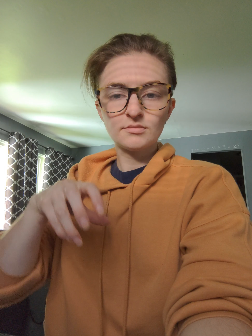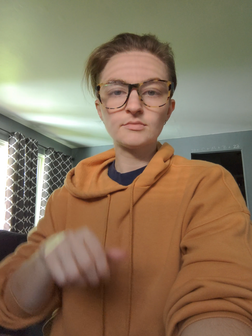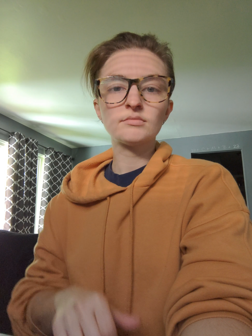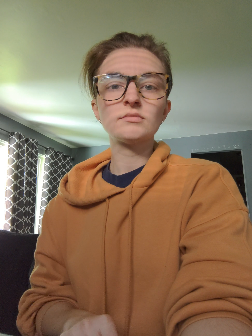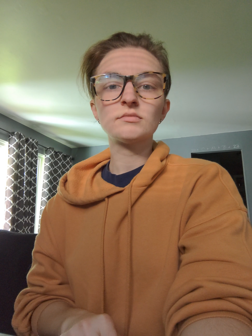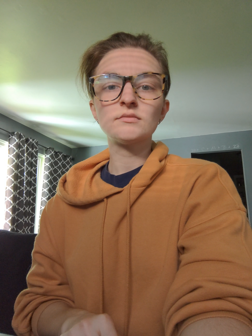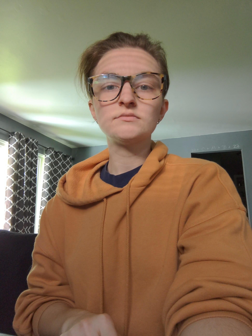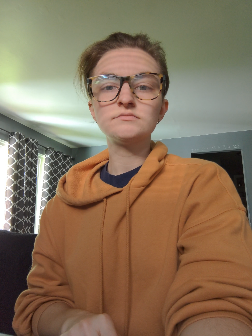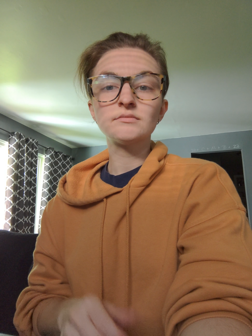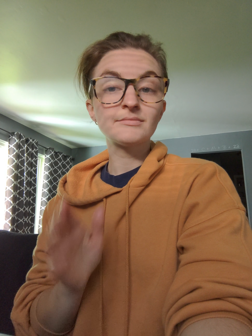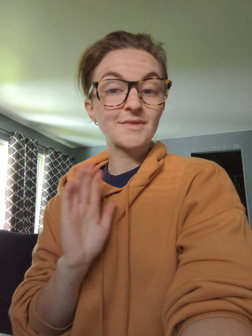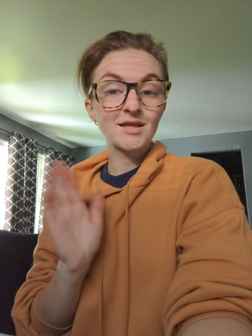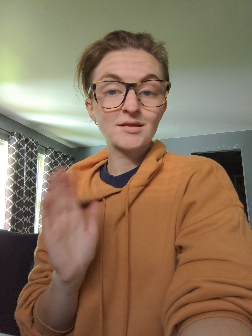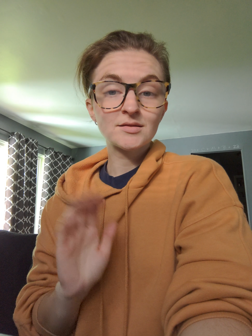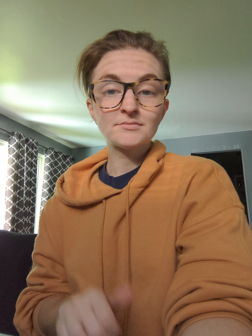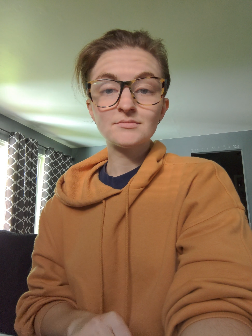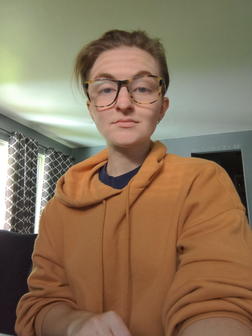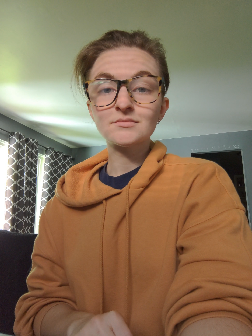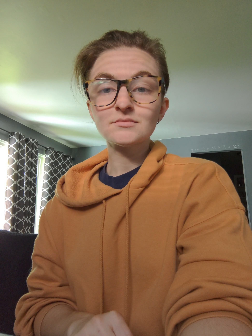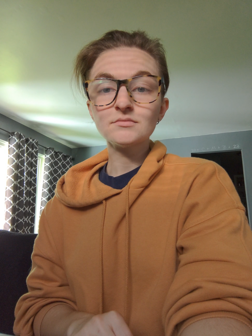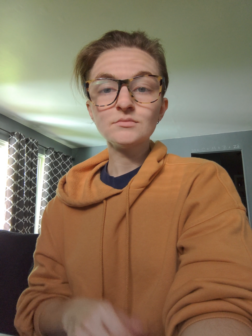hi